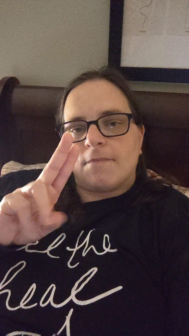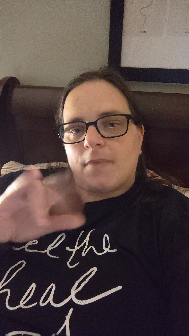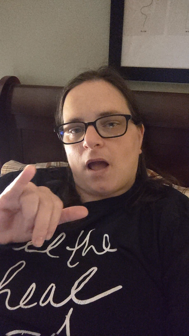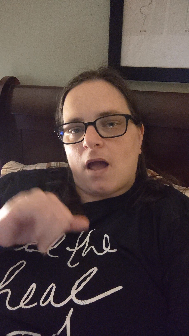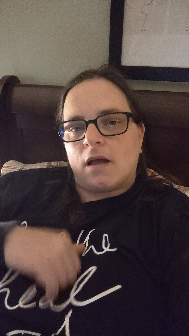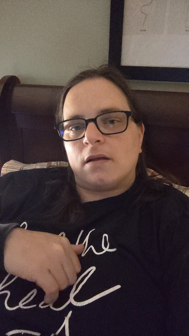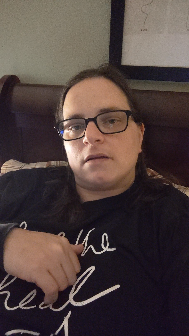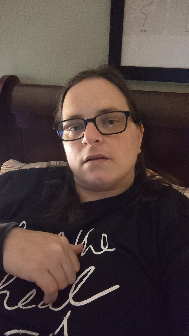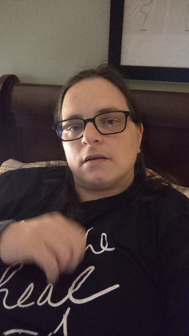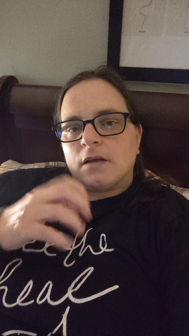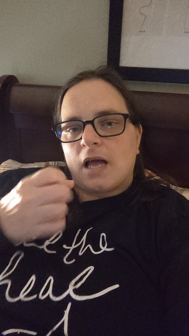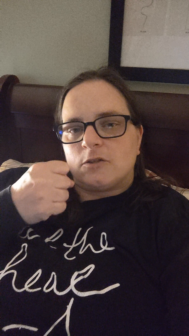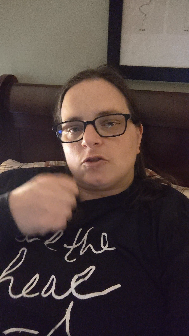catch